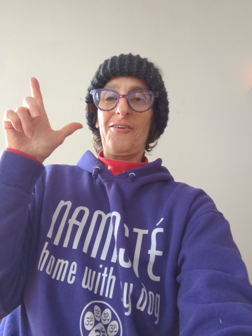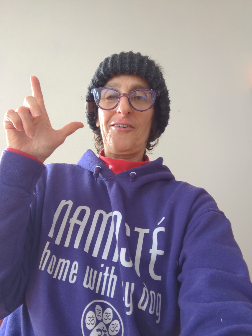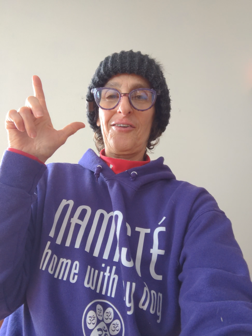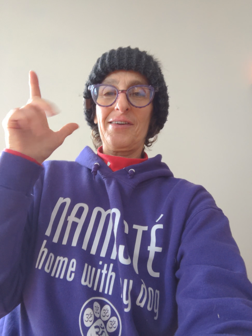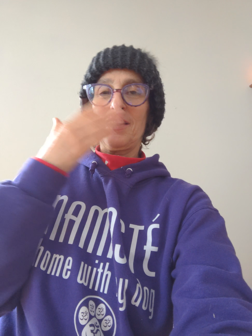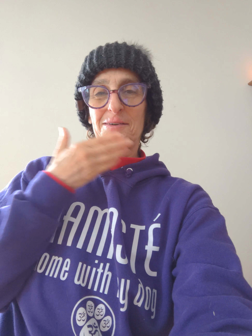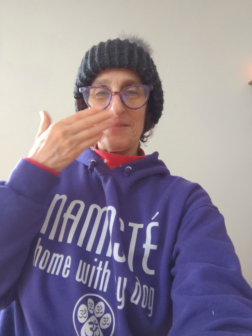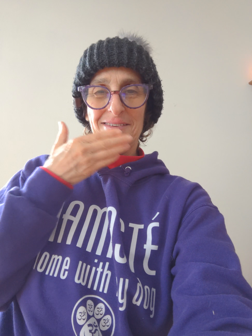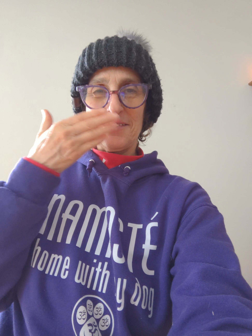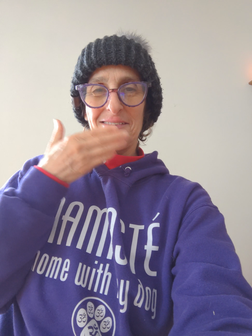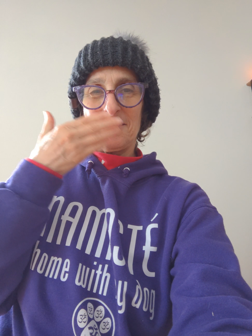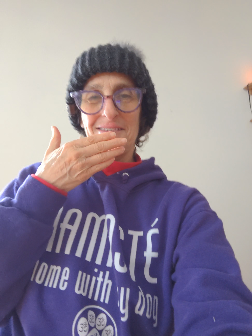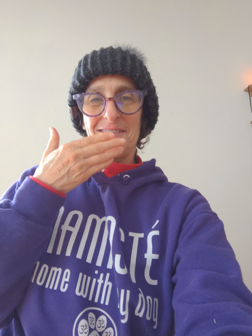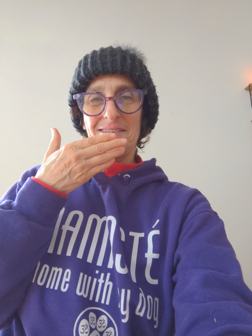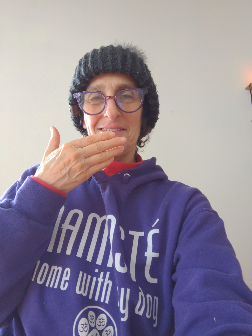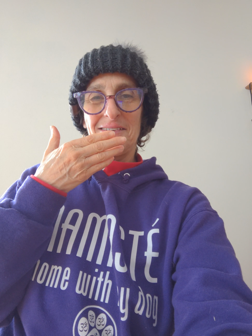napkin